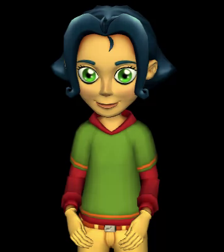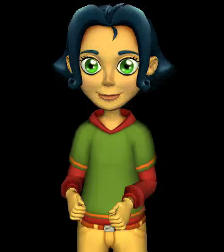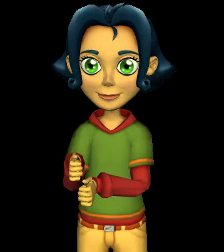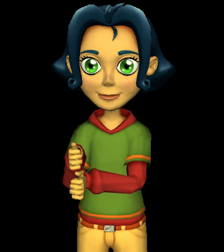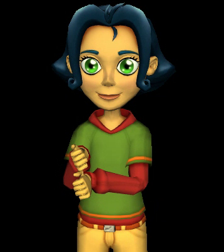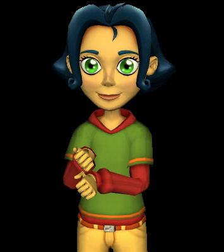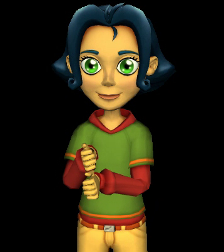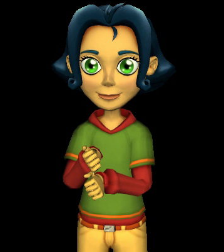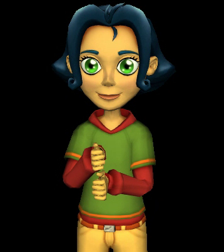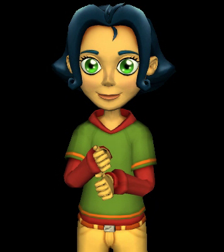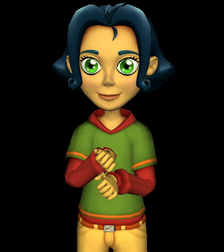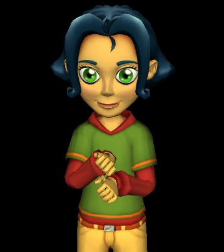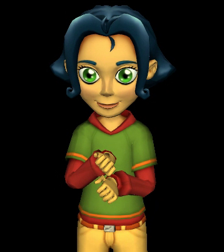يمسح